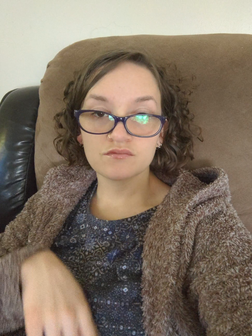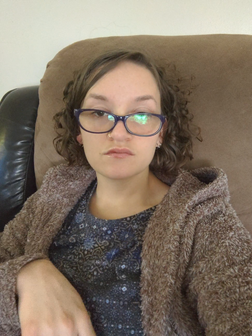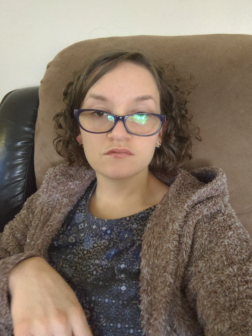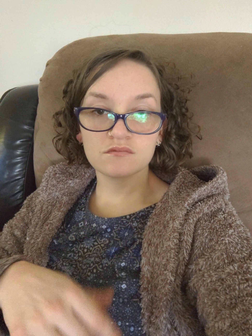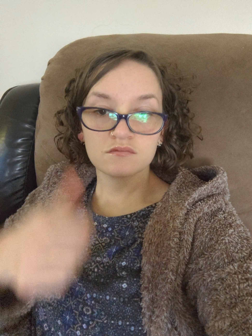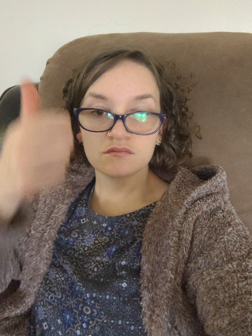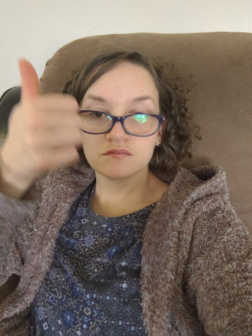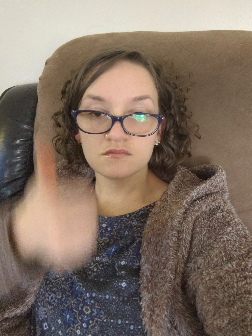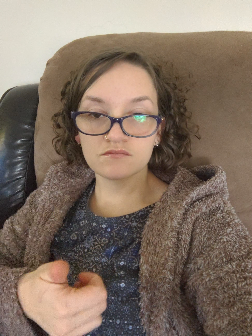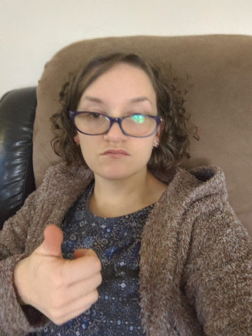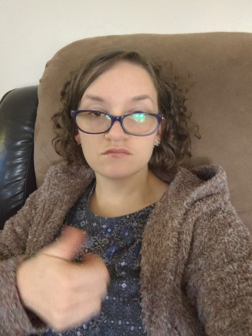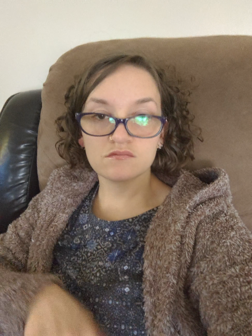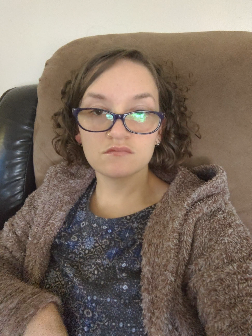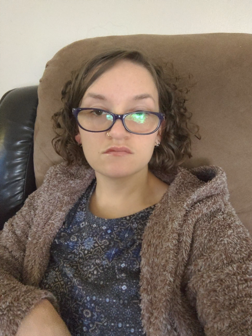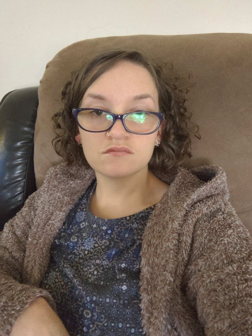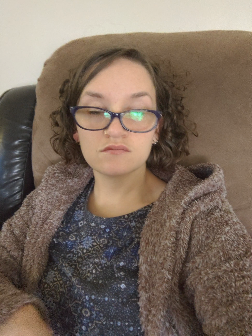every